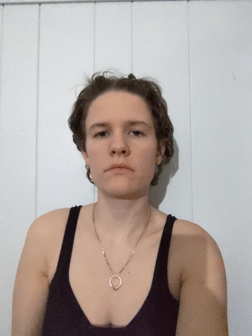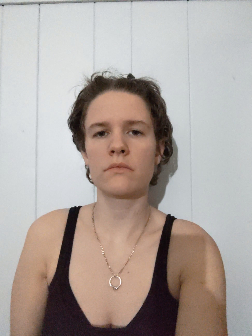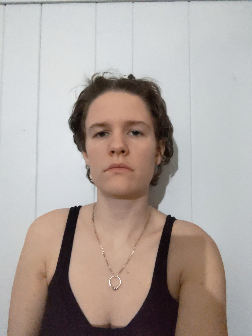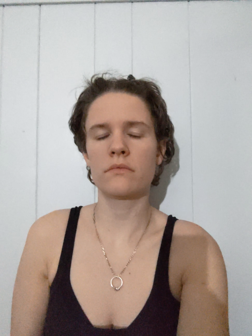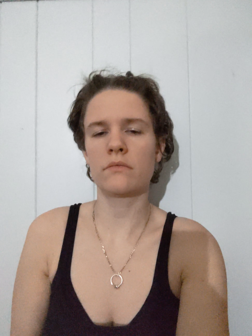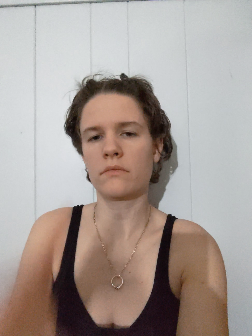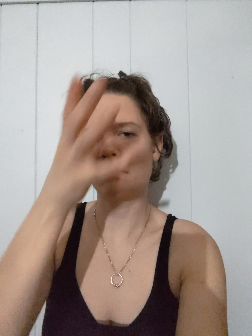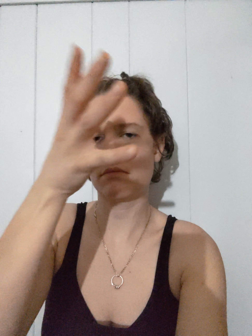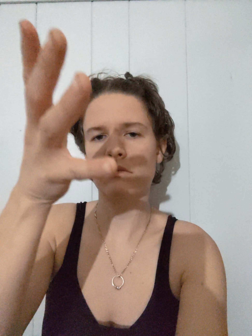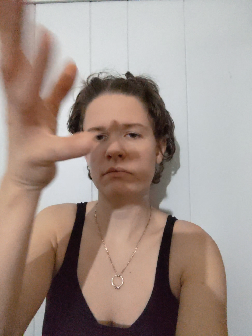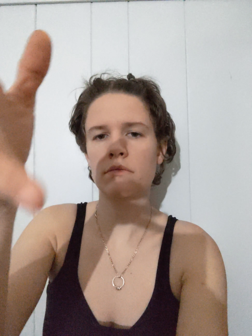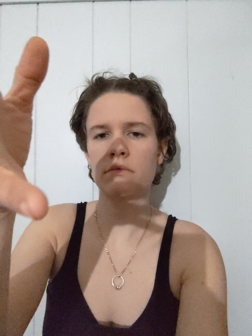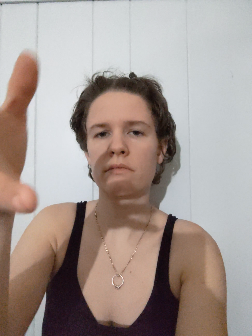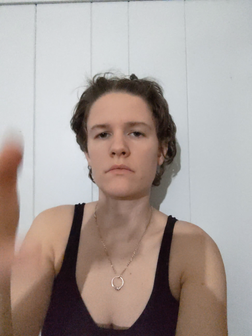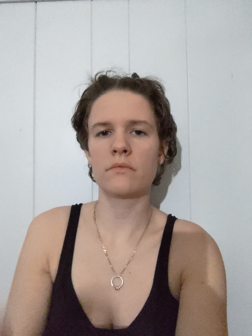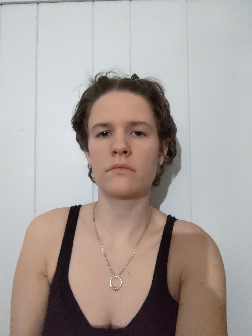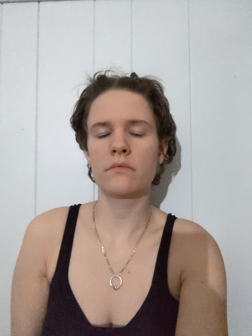grandpa